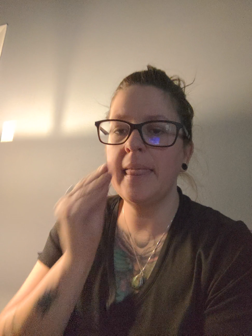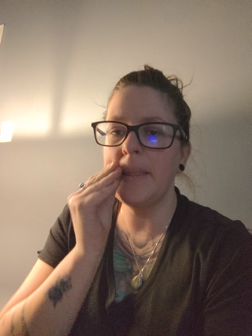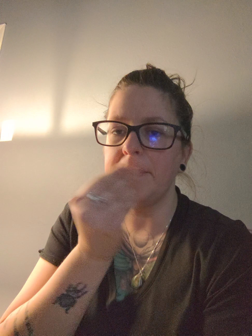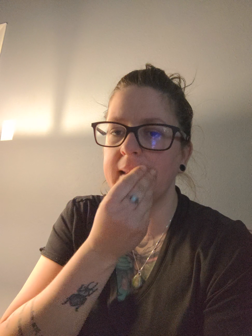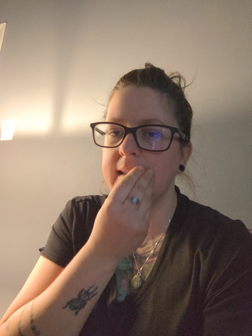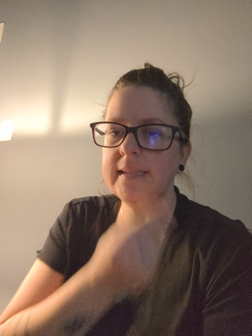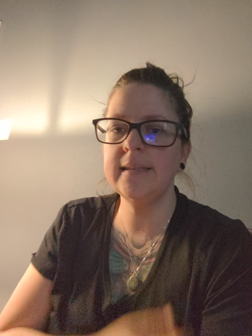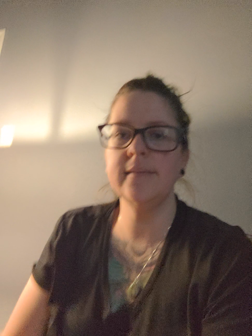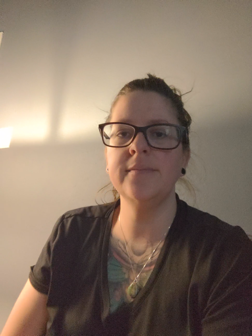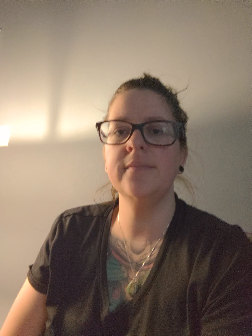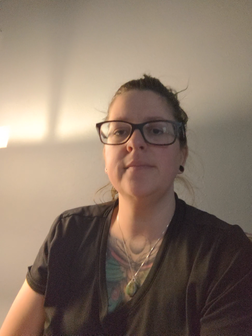napkin